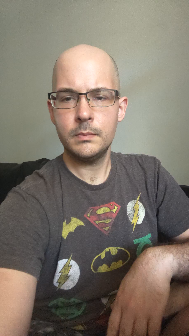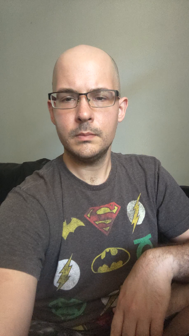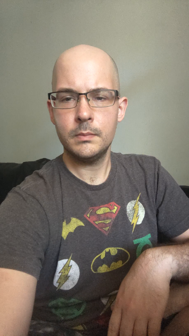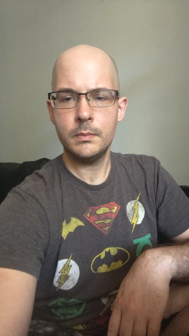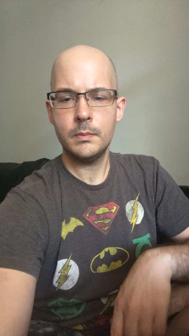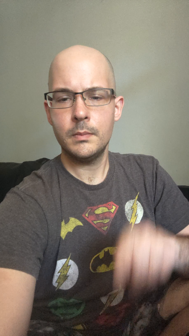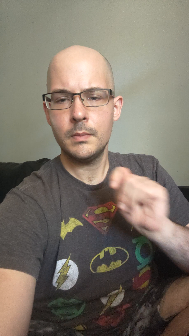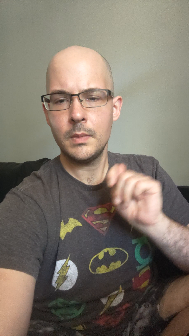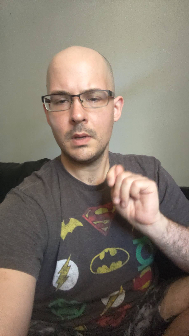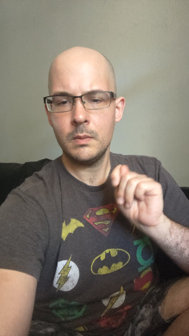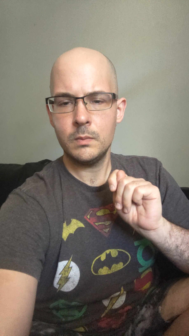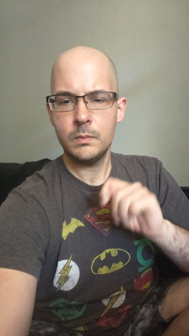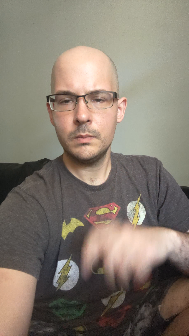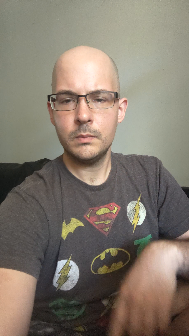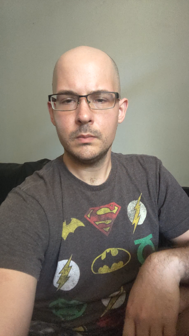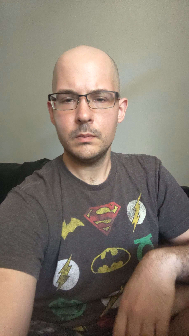bathroom